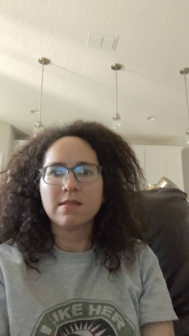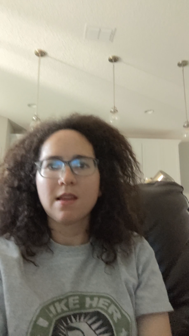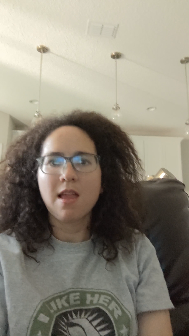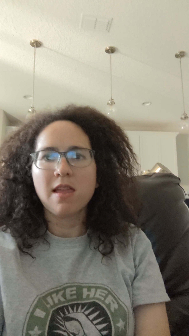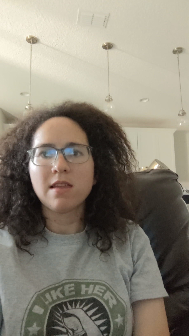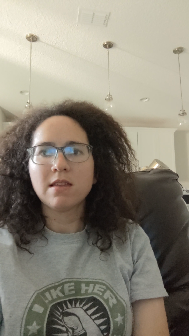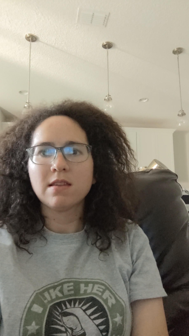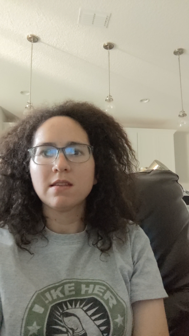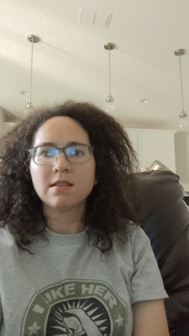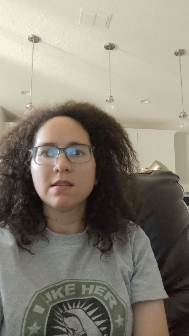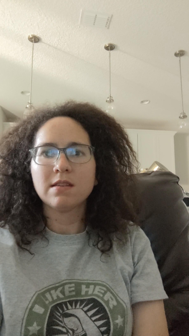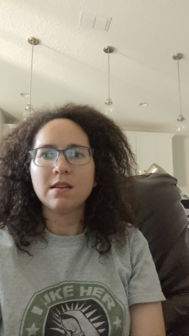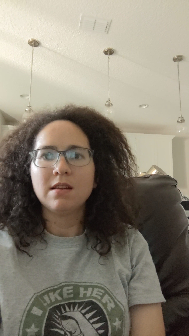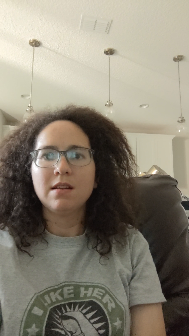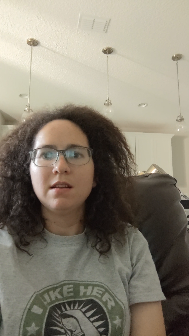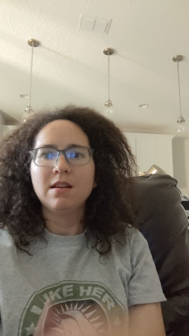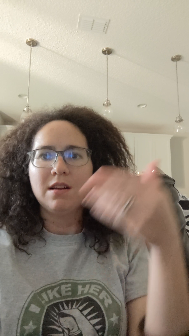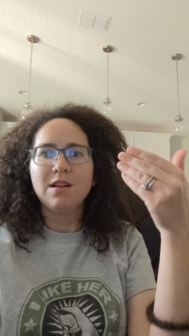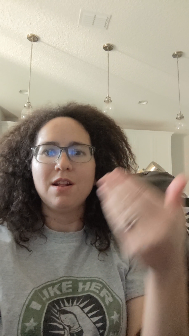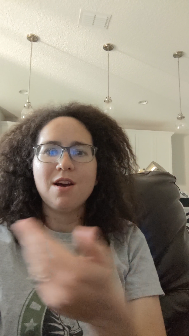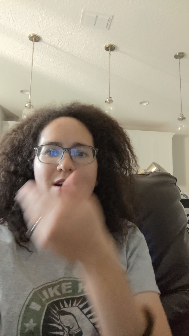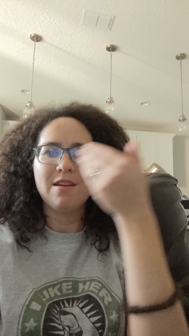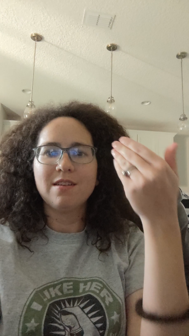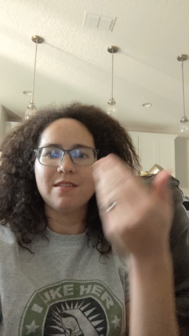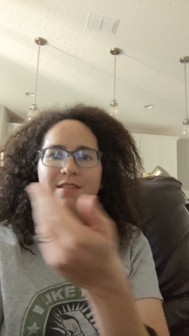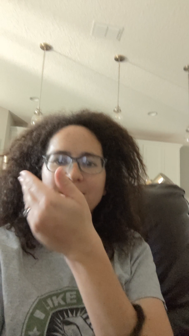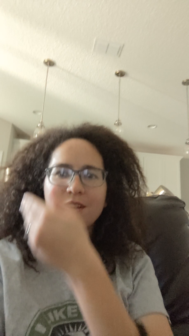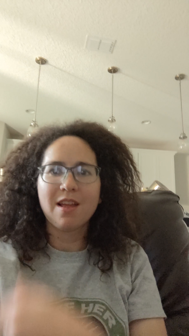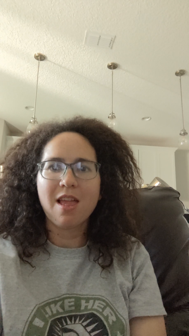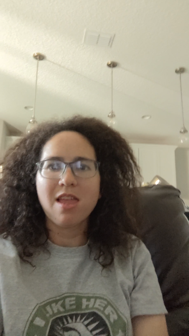new